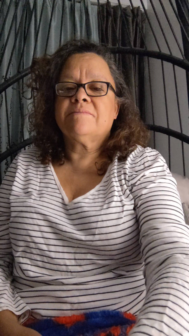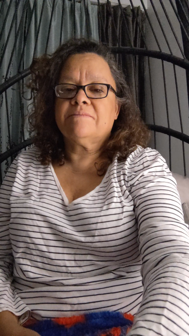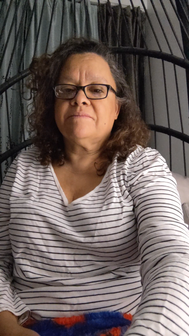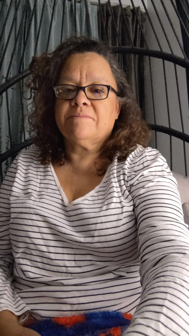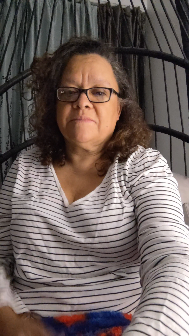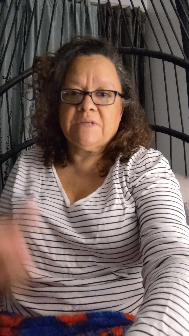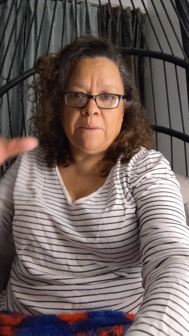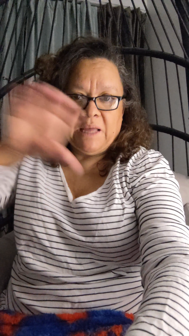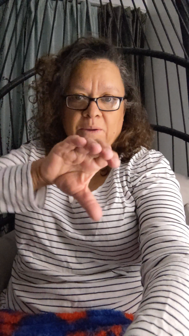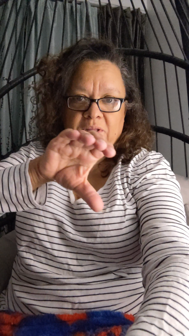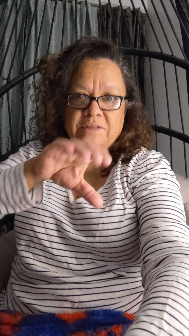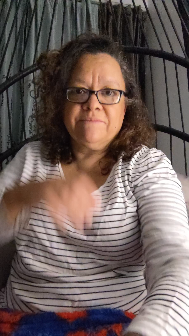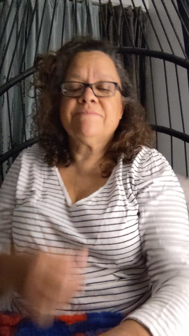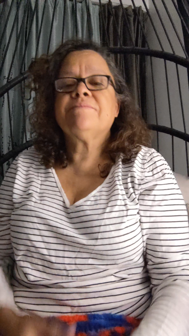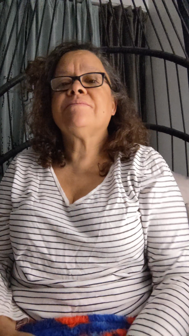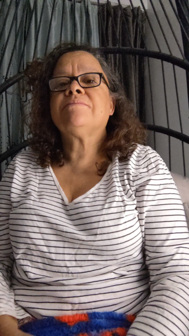pour